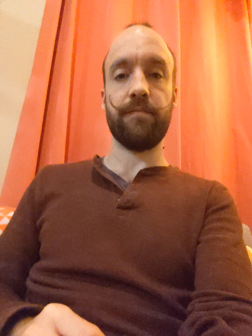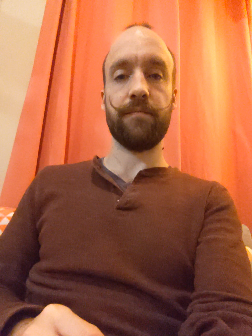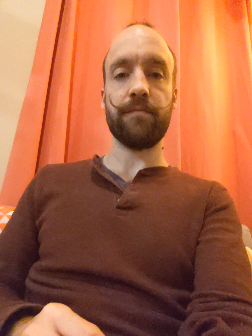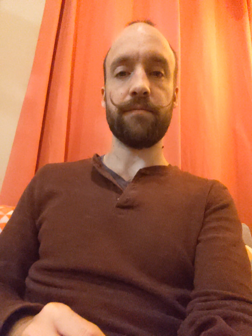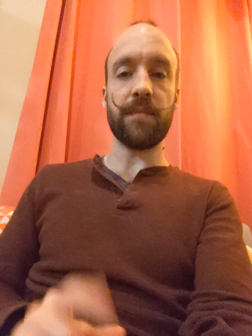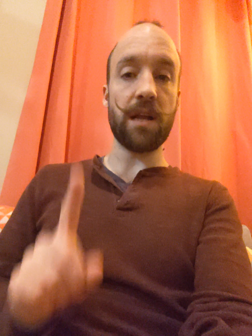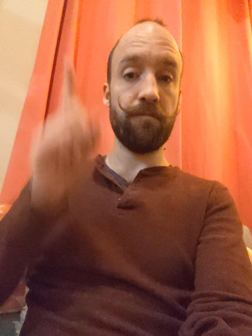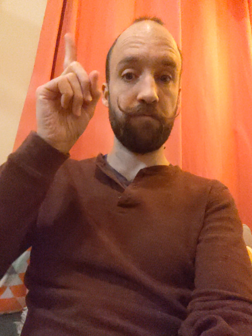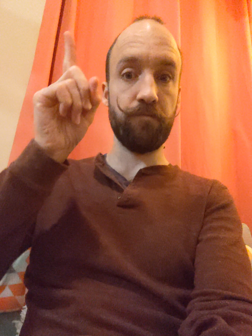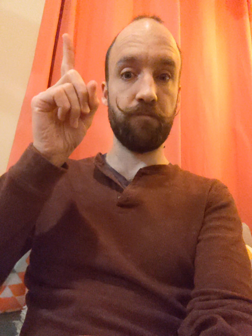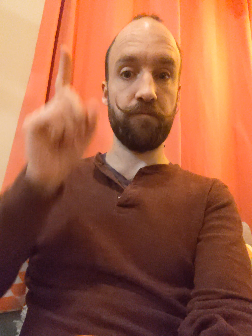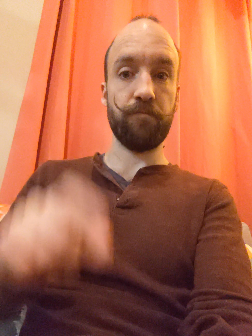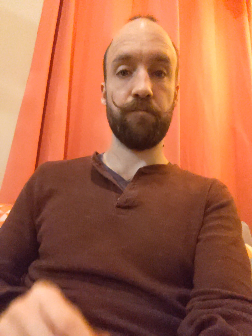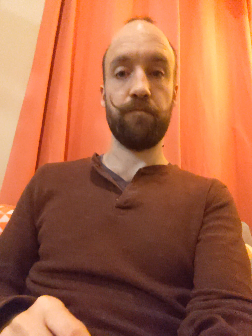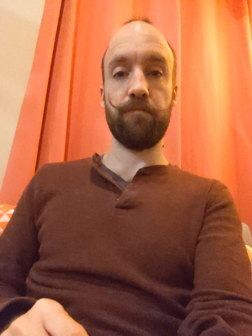up